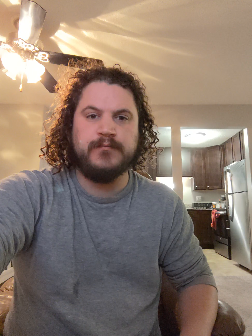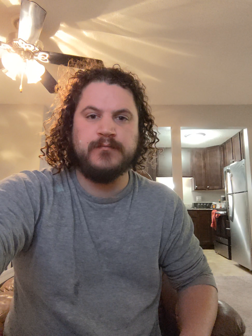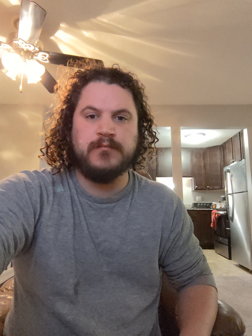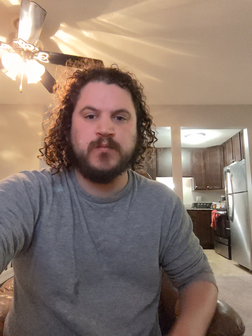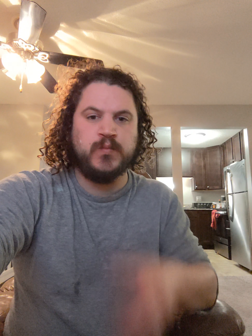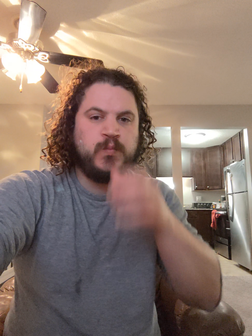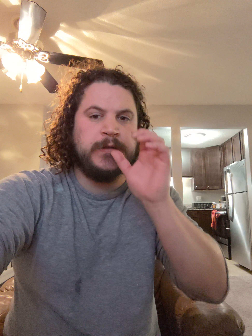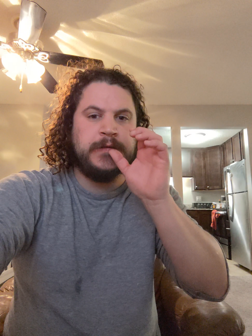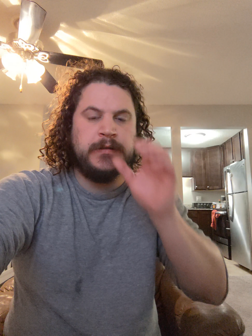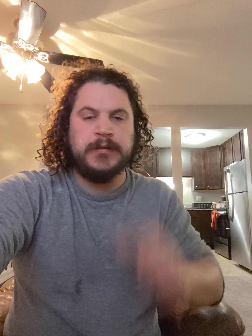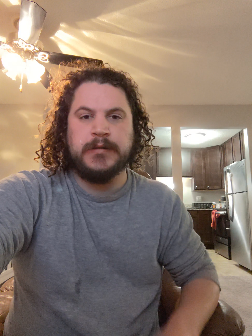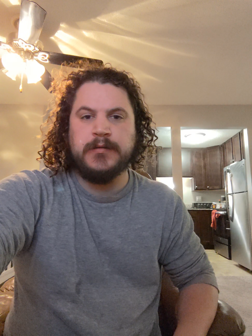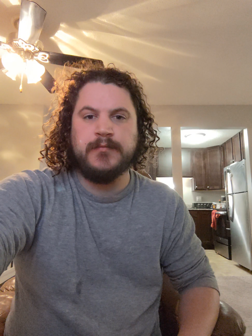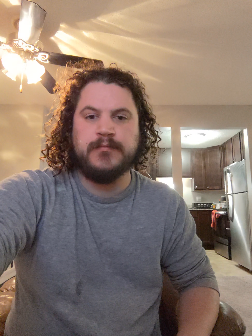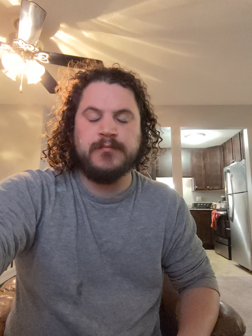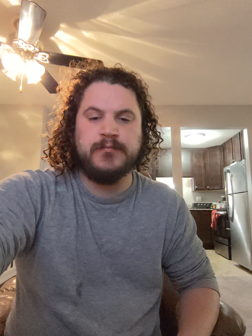drink